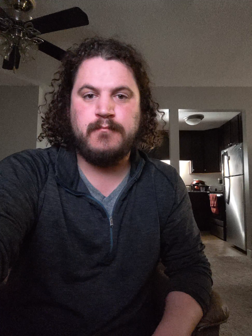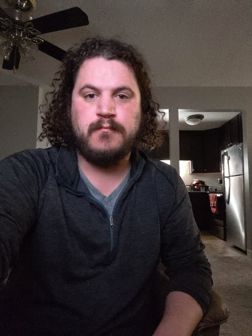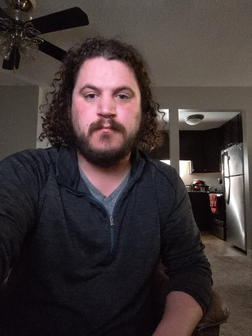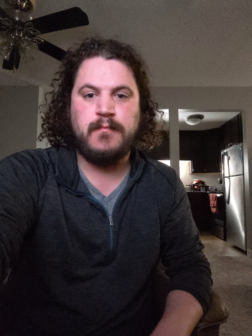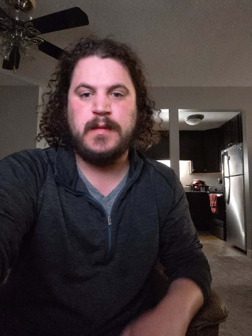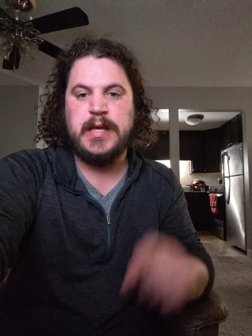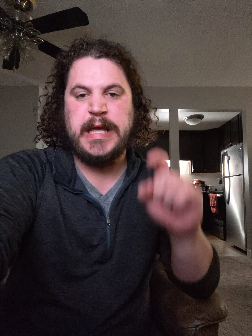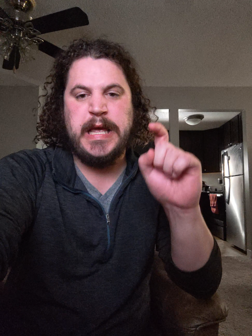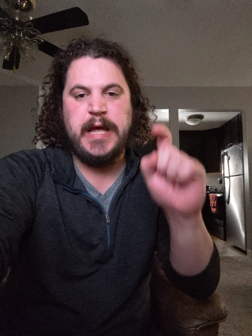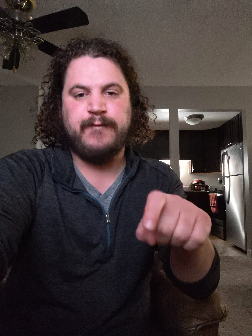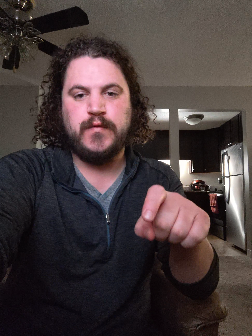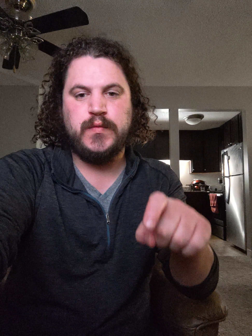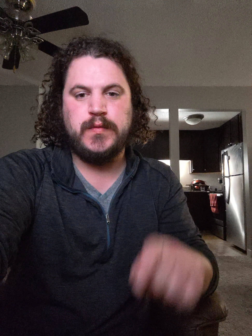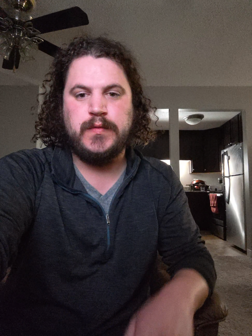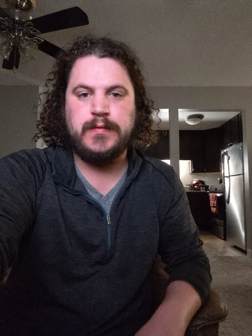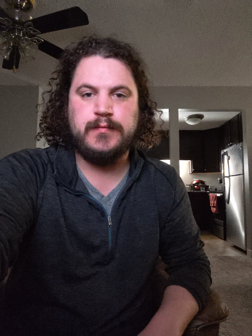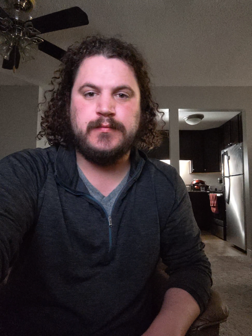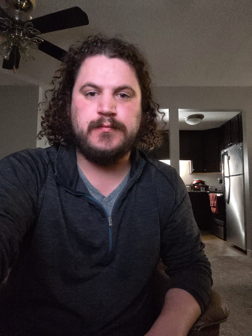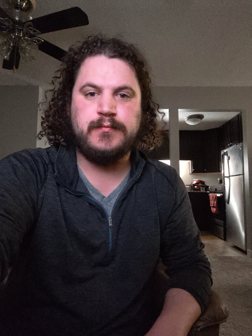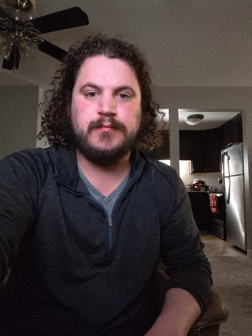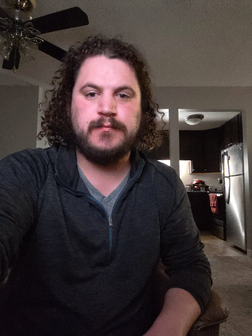have to